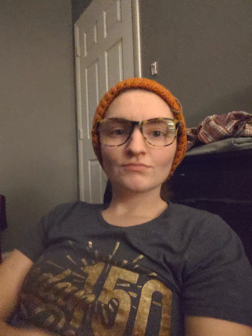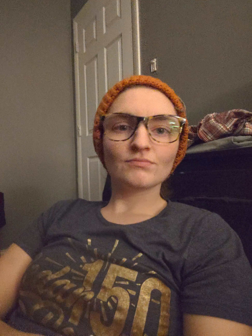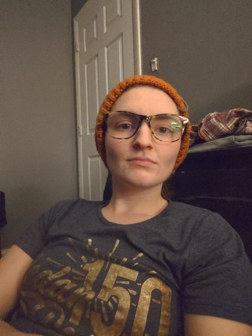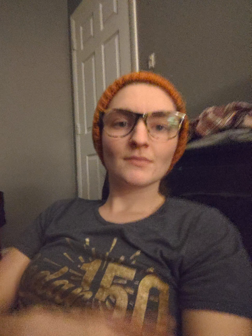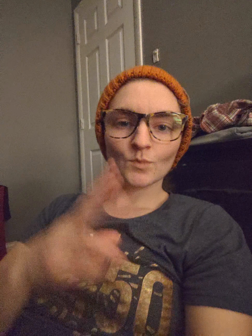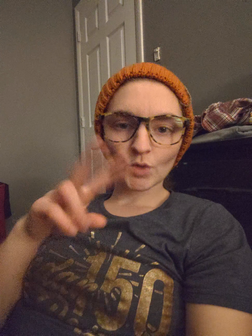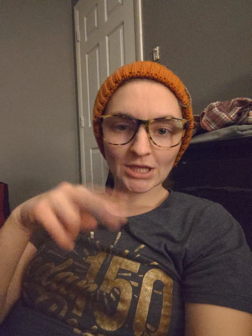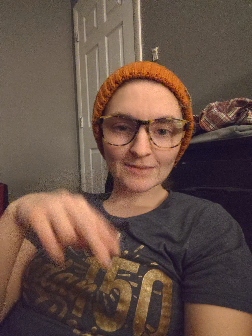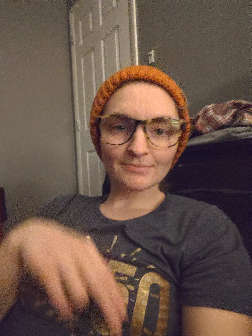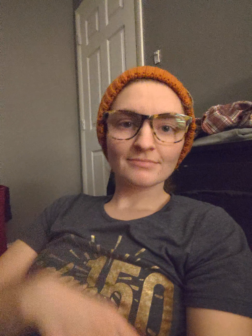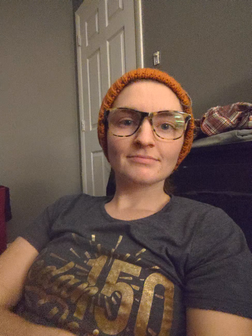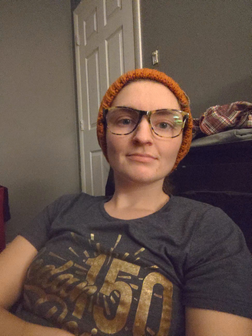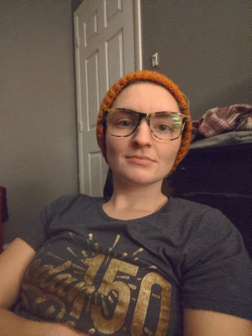read